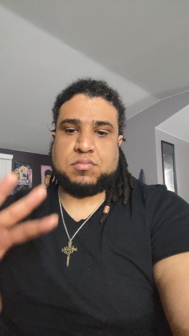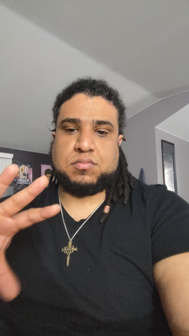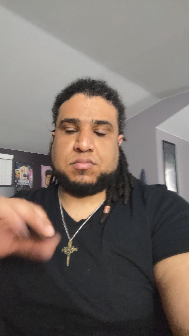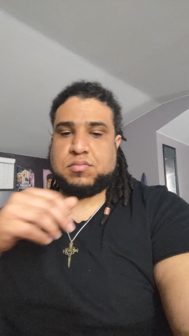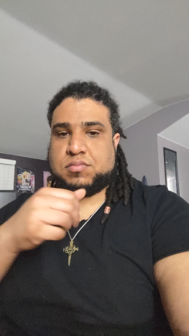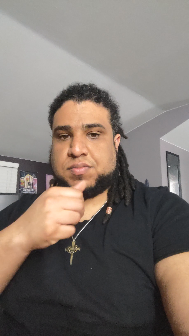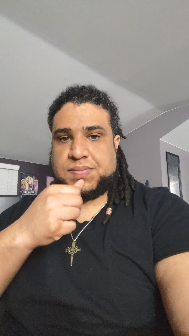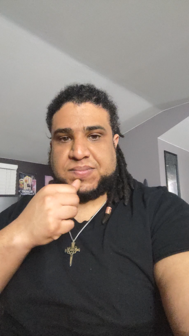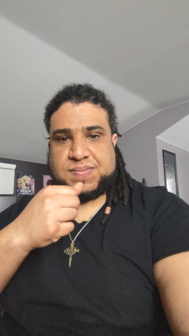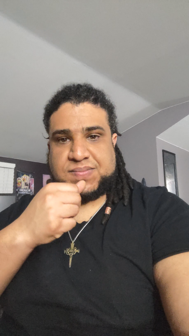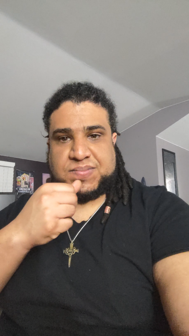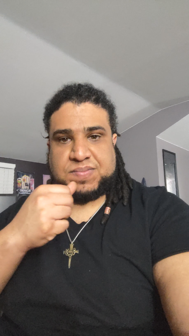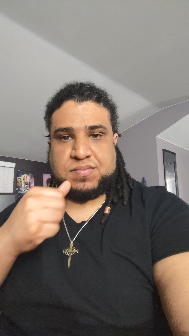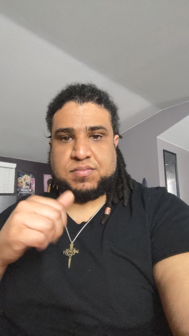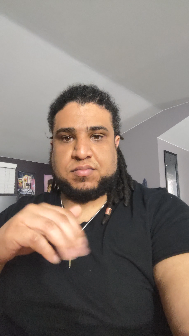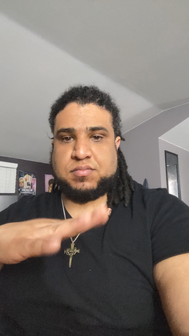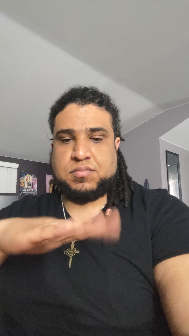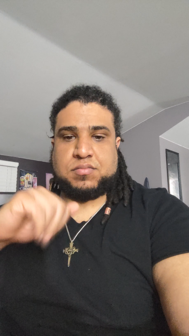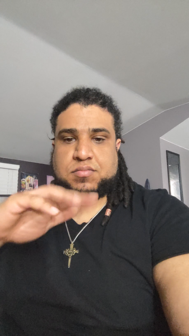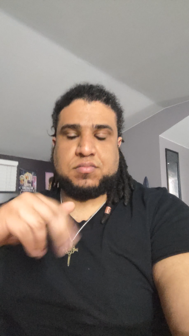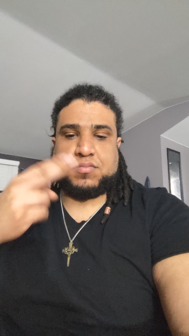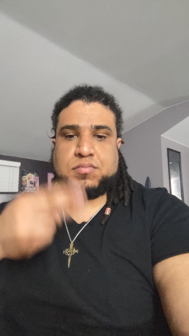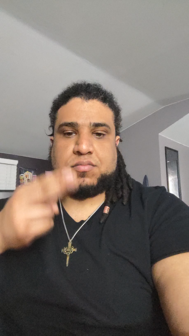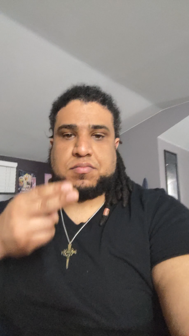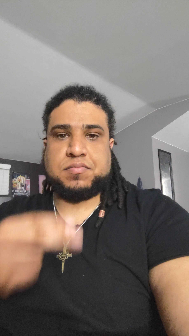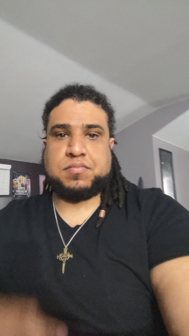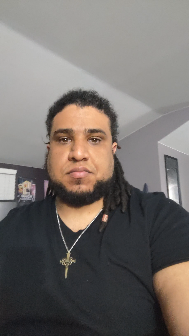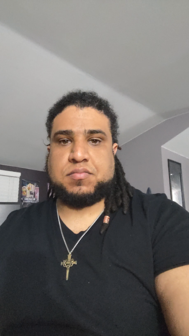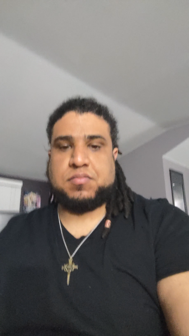pet's name